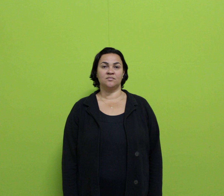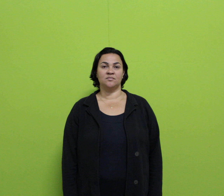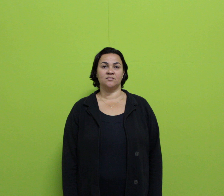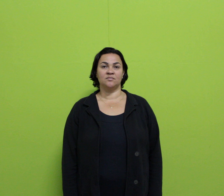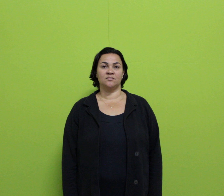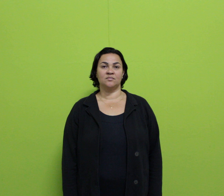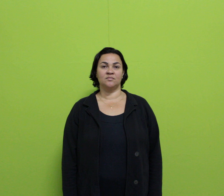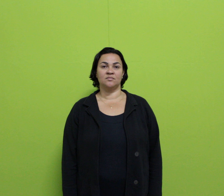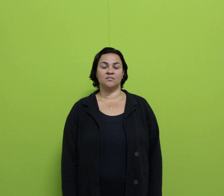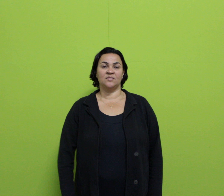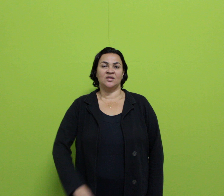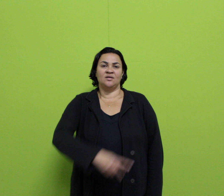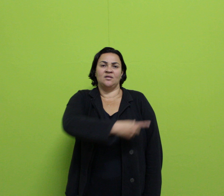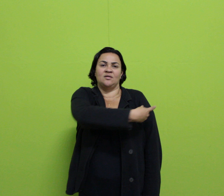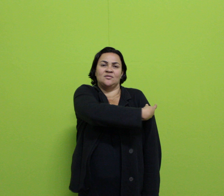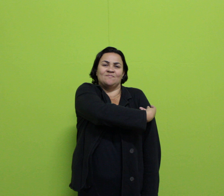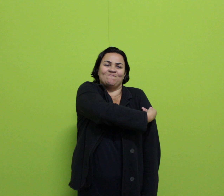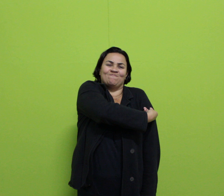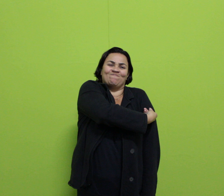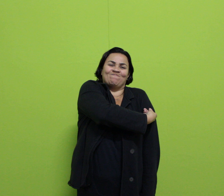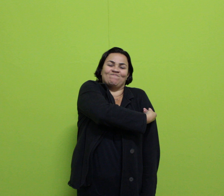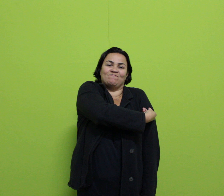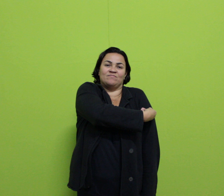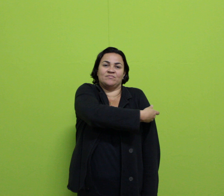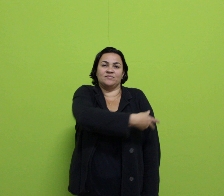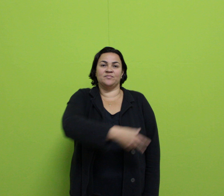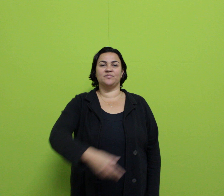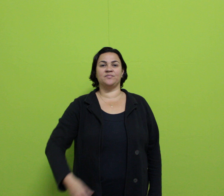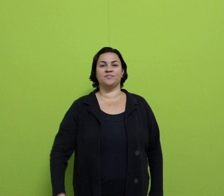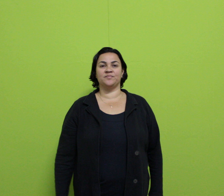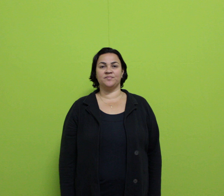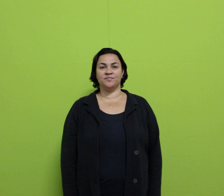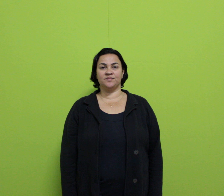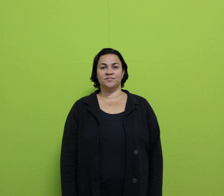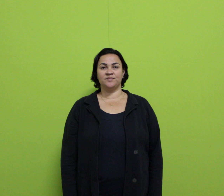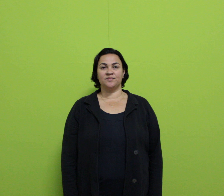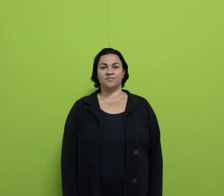vacina